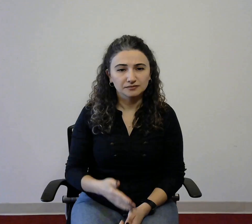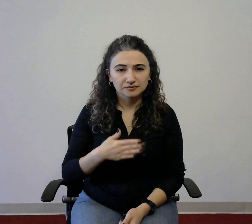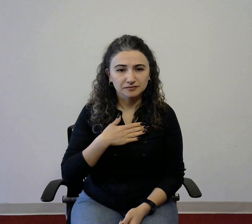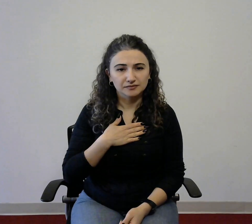mən